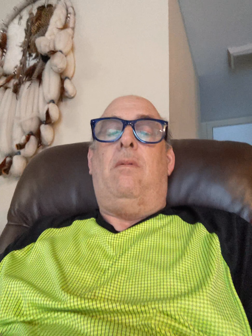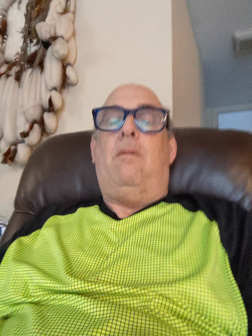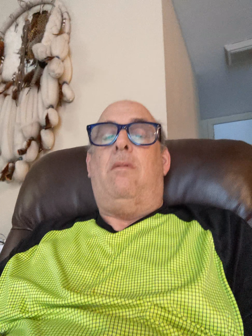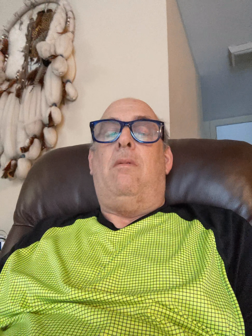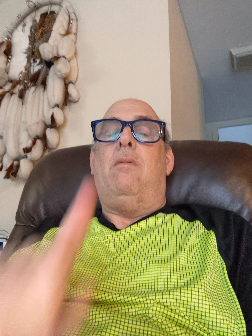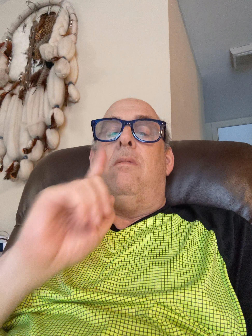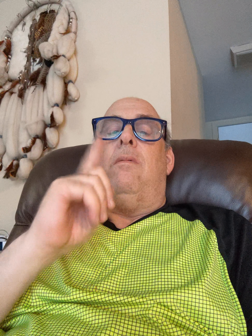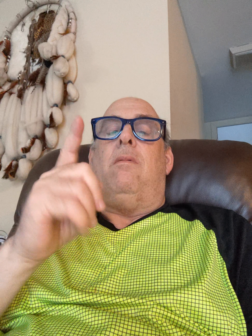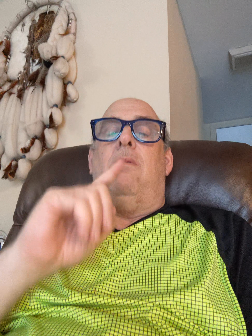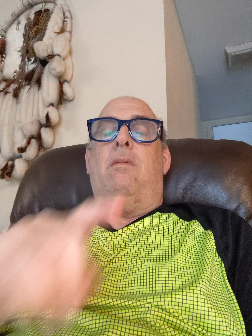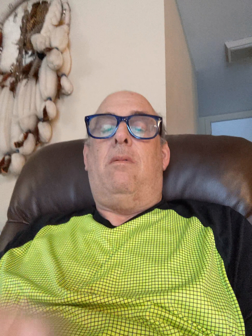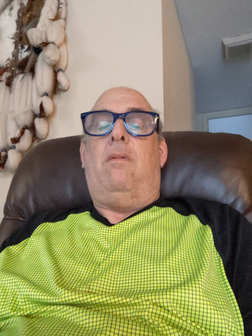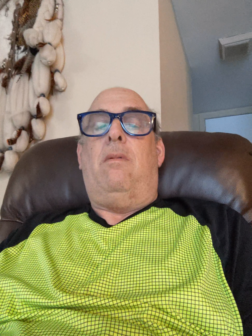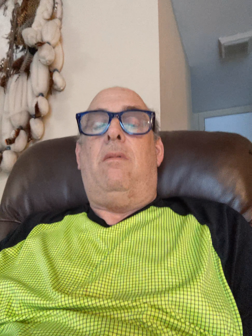talk